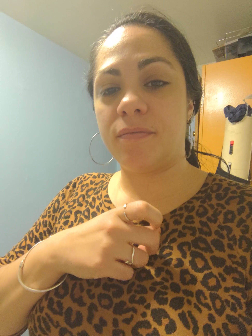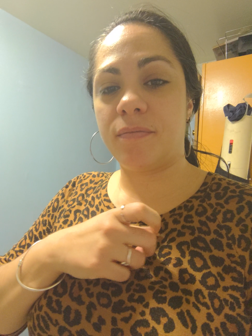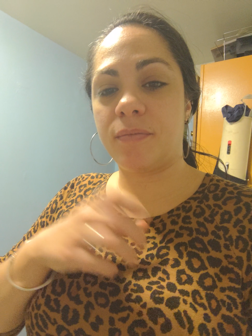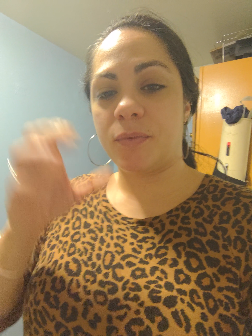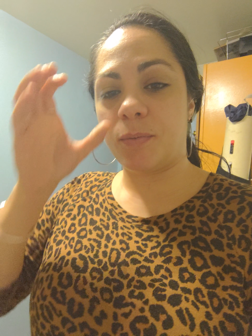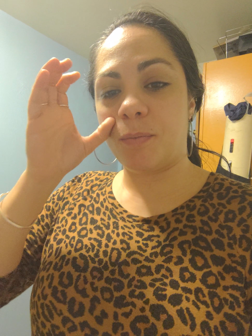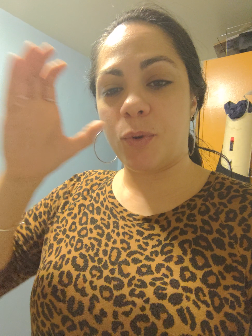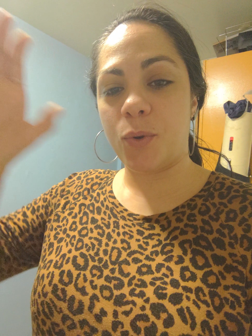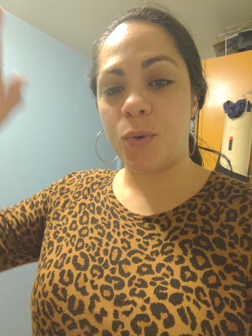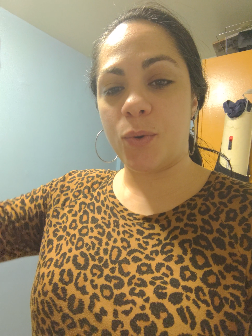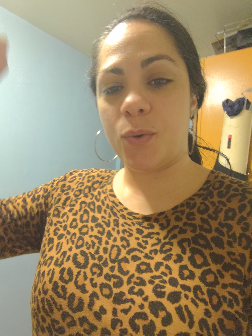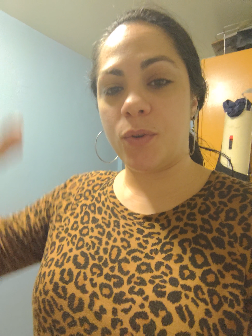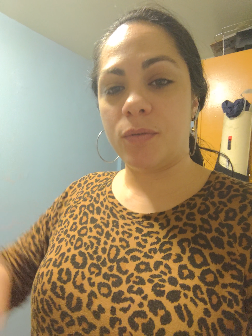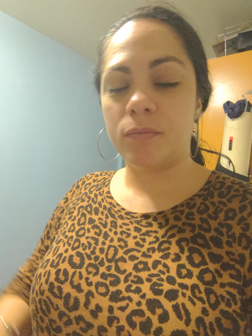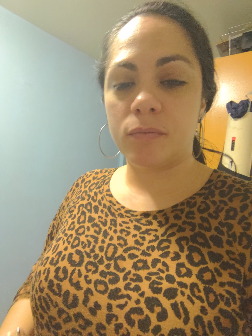moon